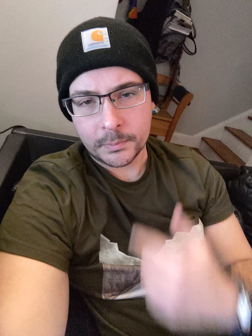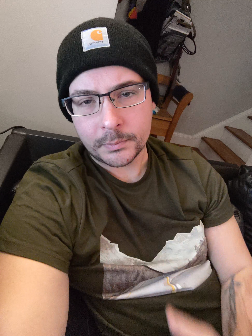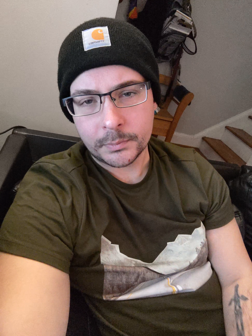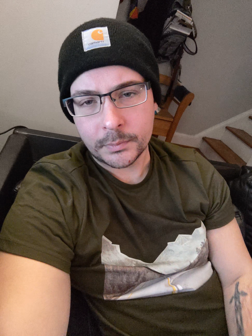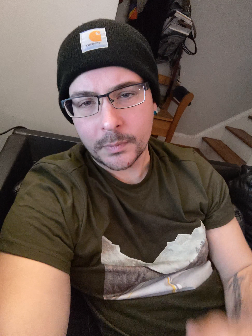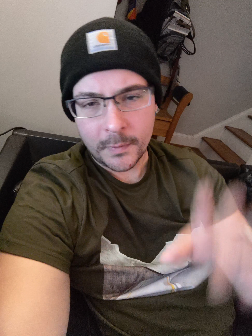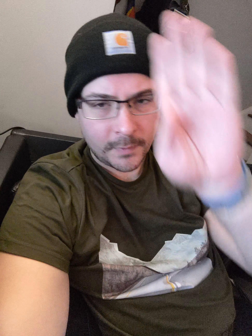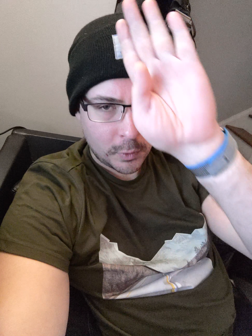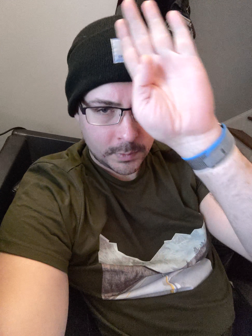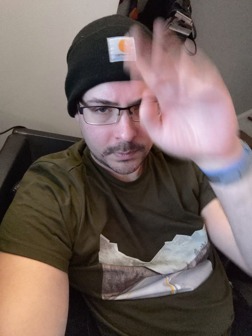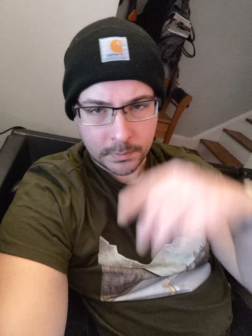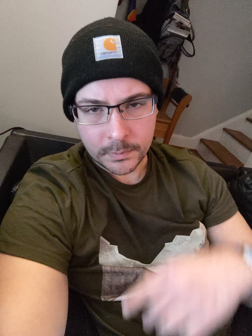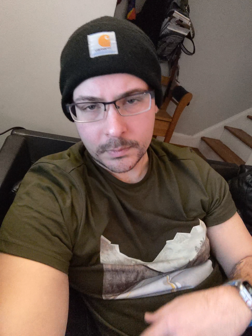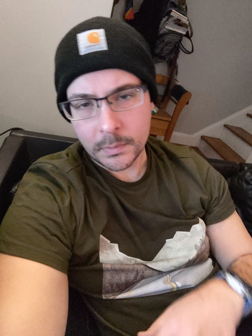fireman